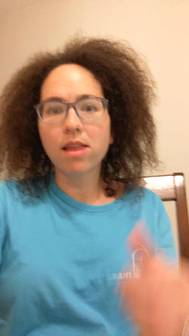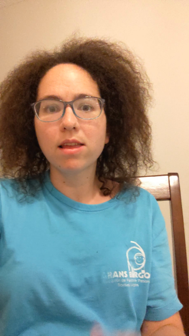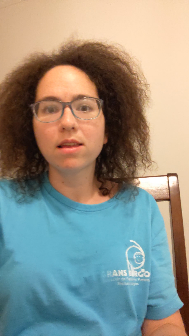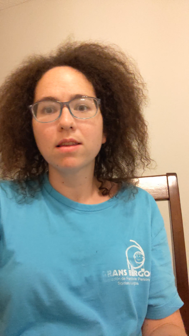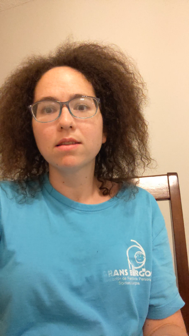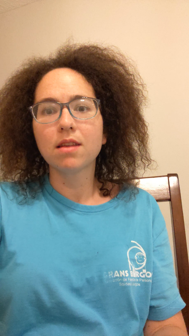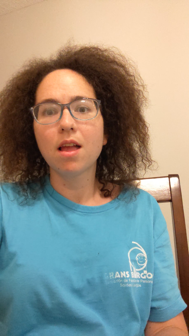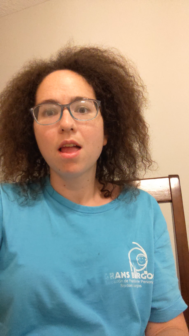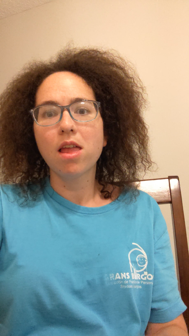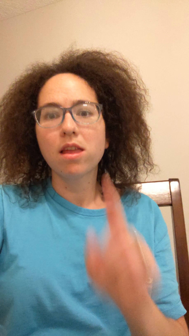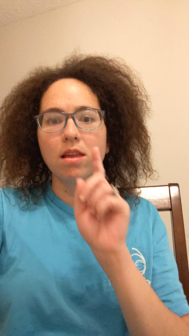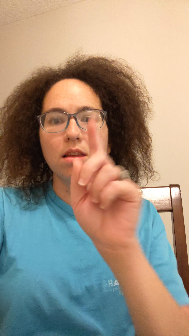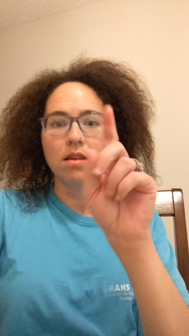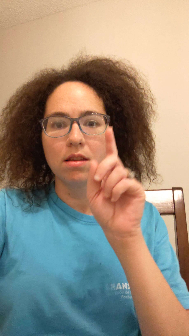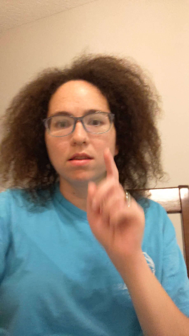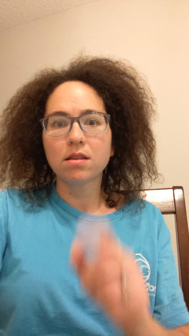bump